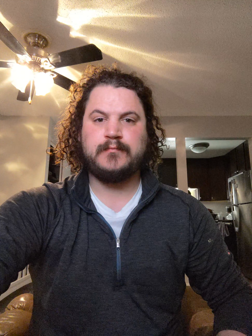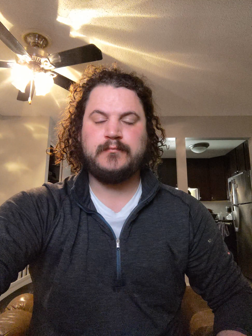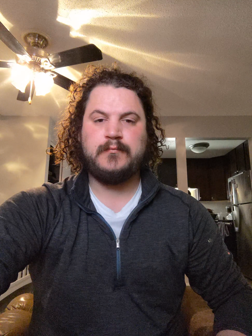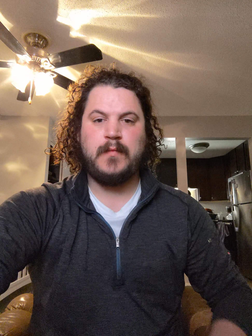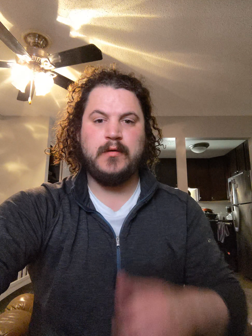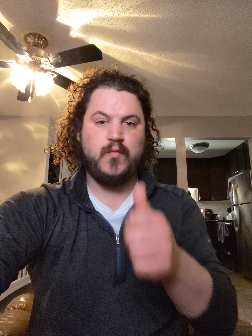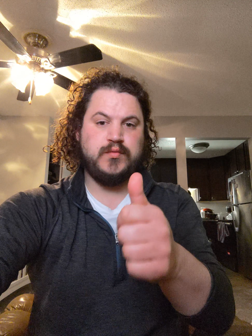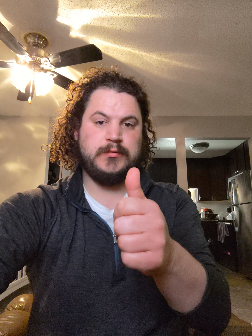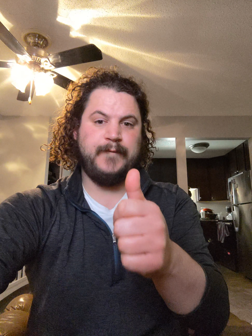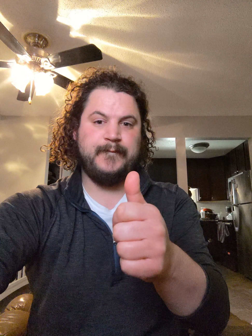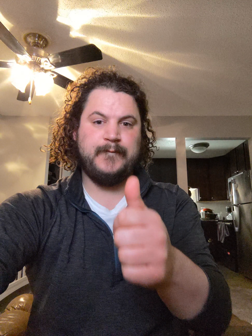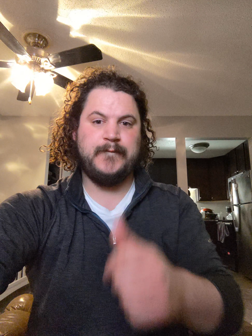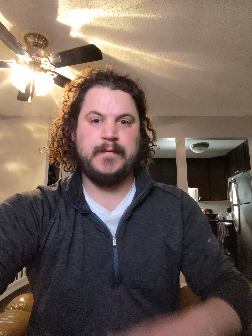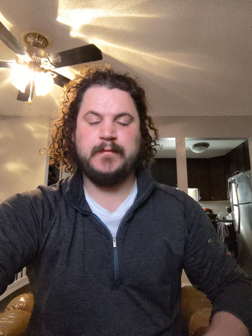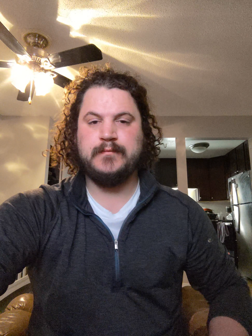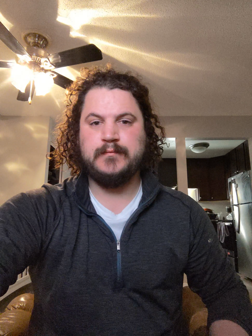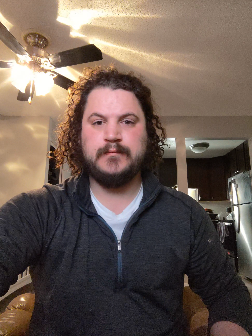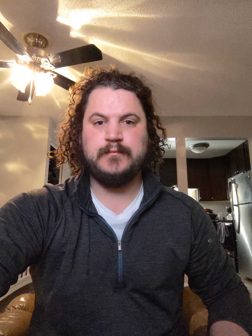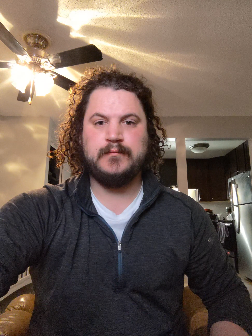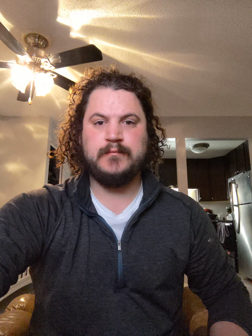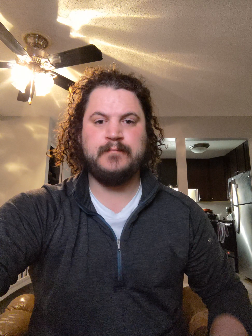yourself